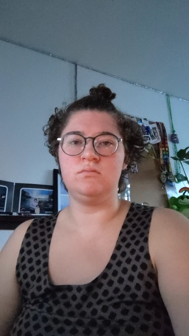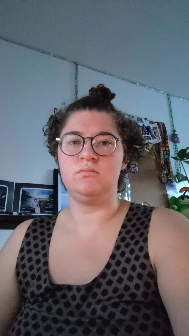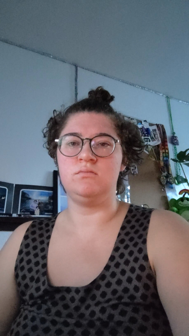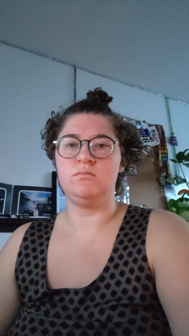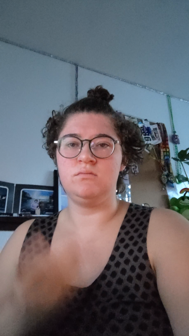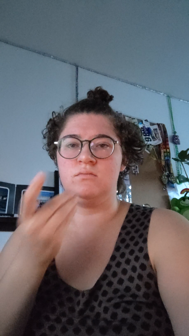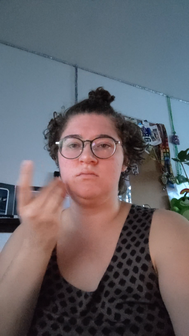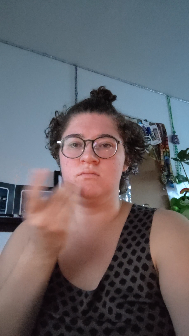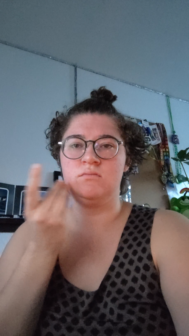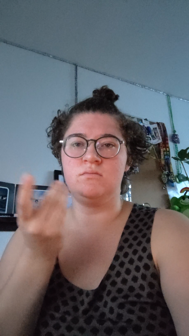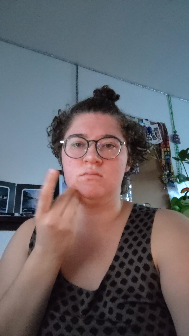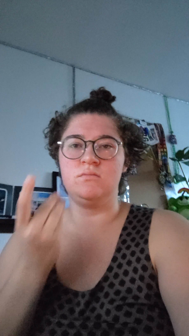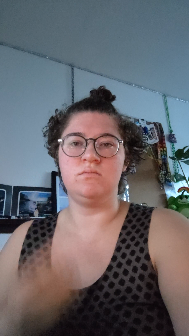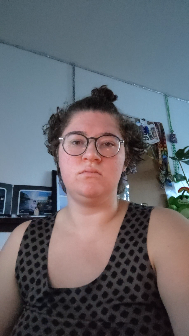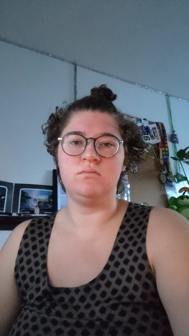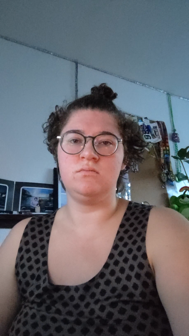dinner